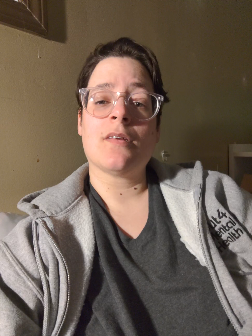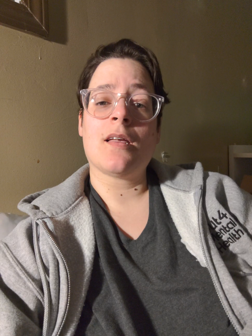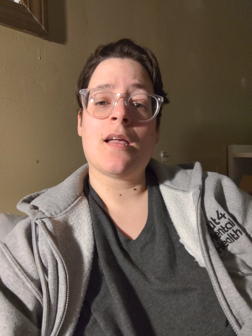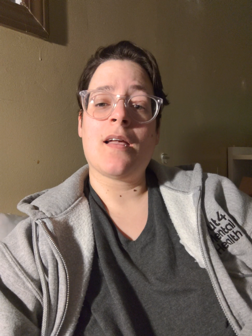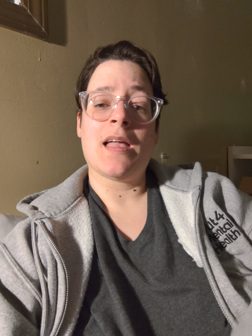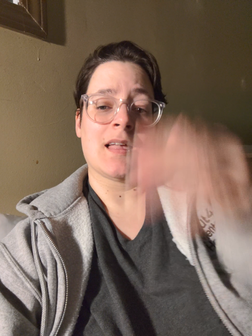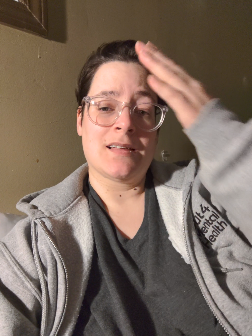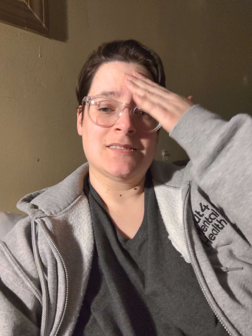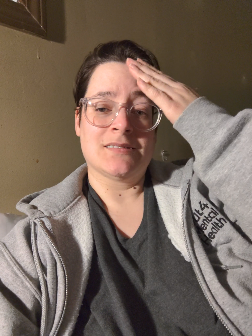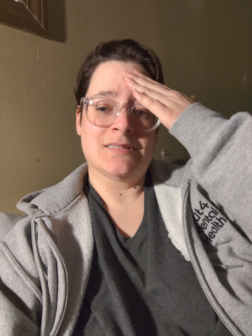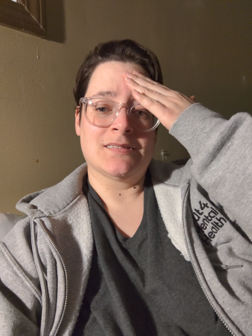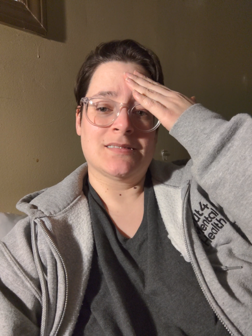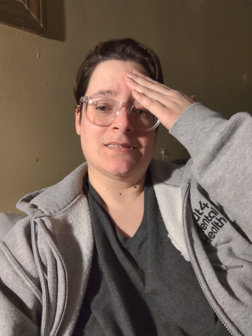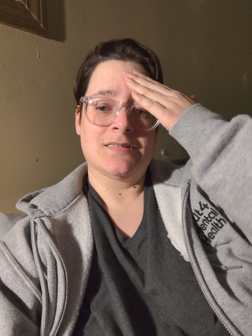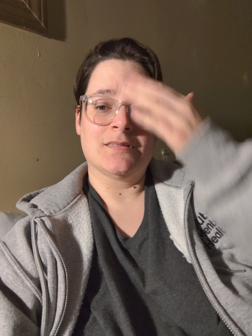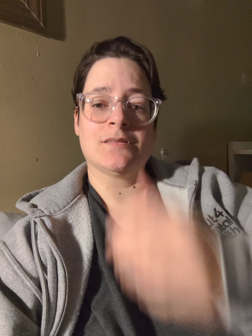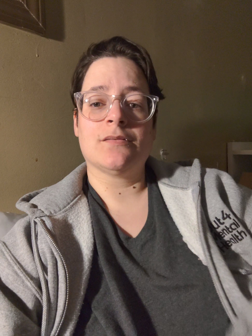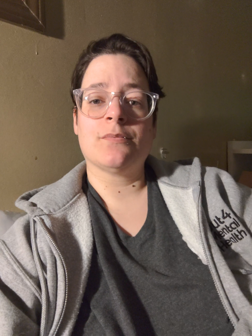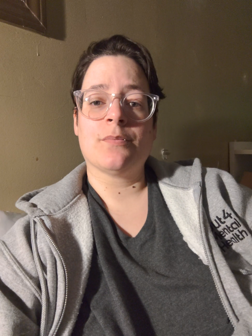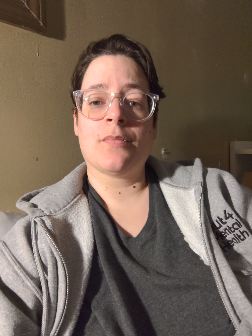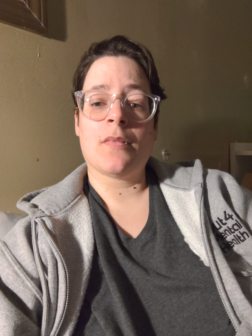hat